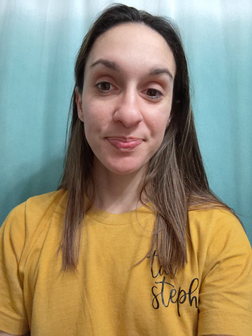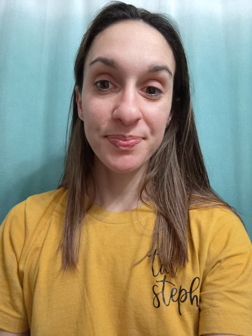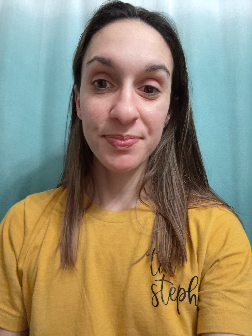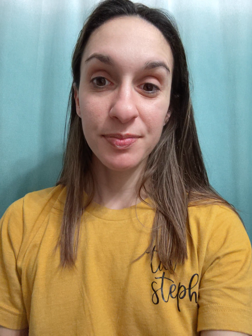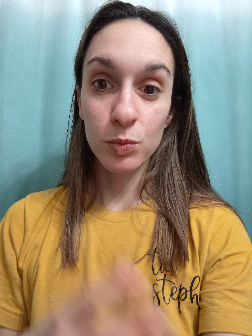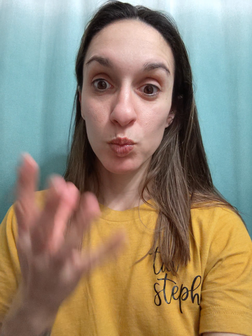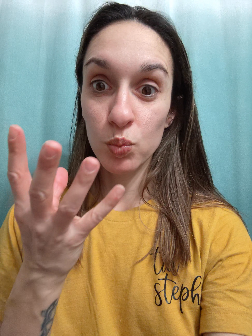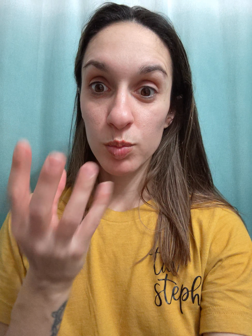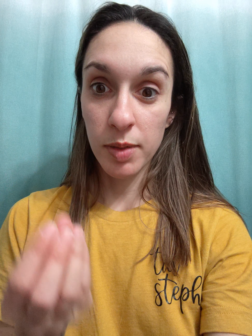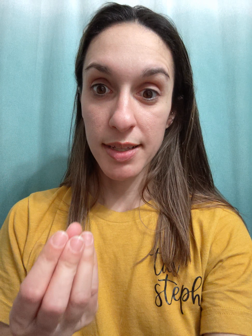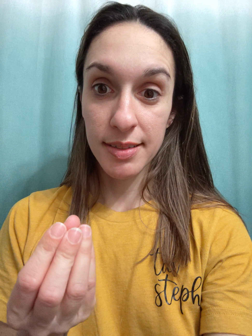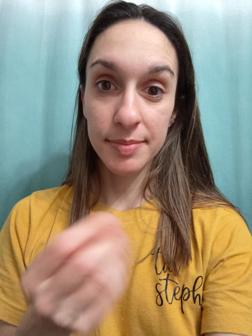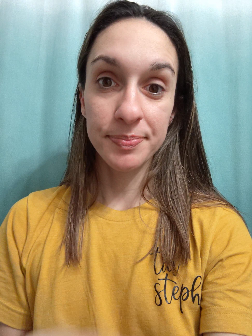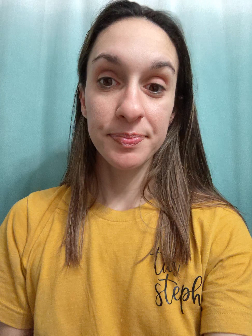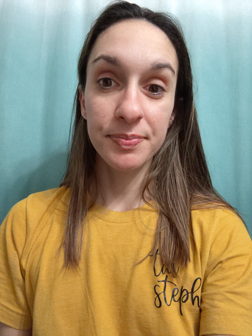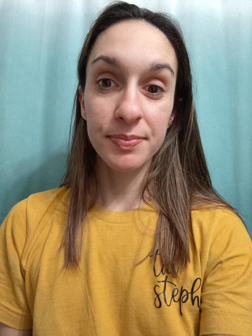wet